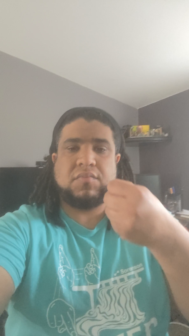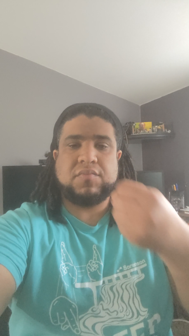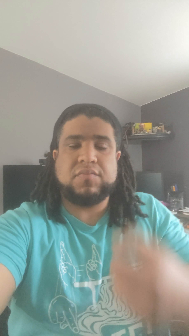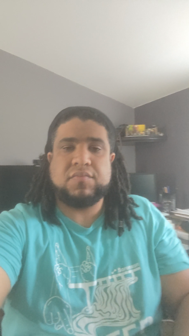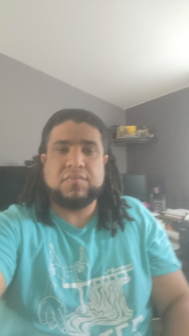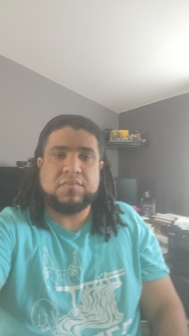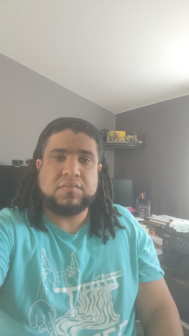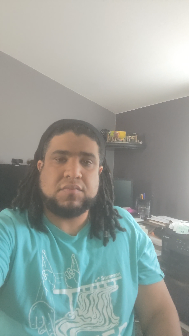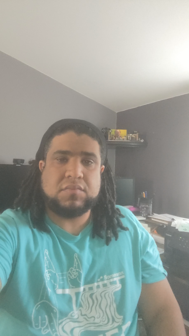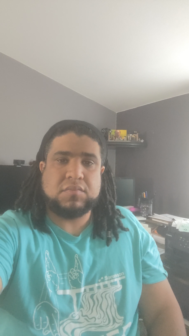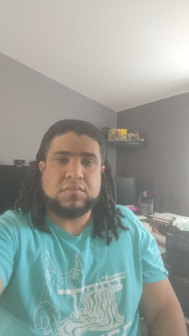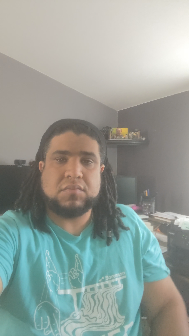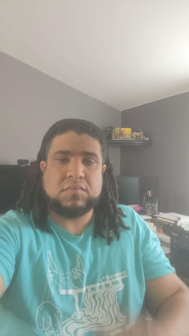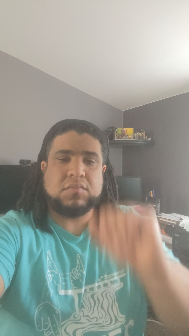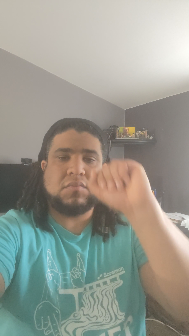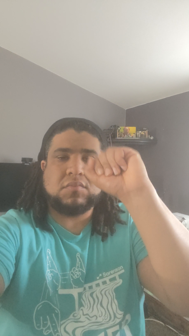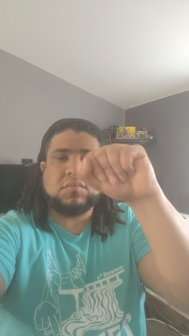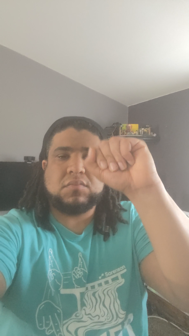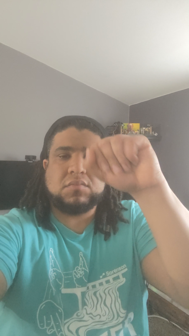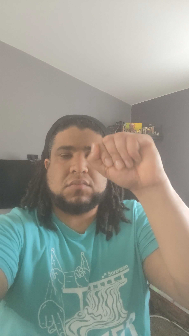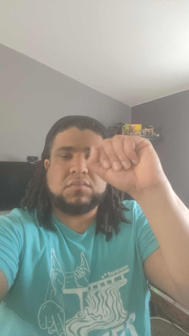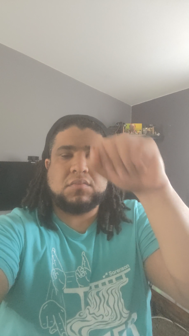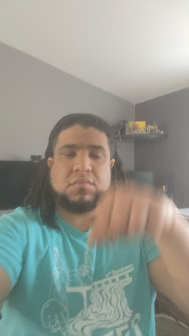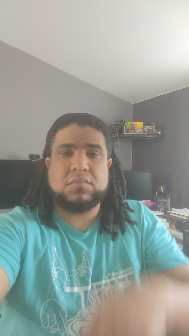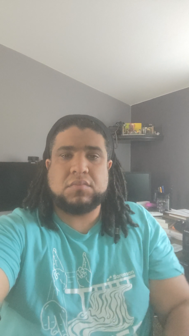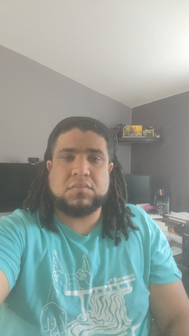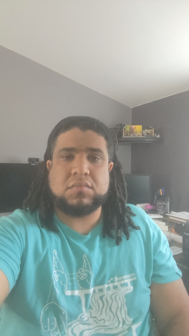knock